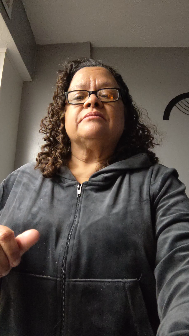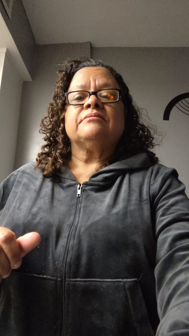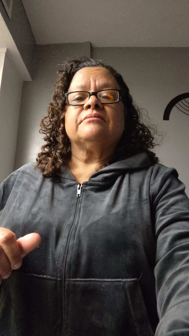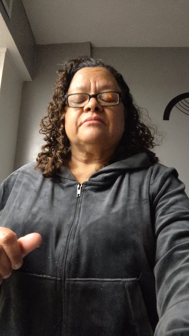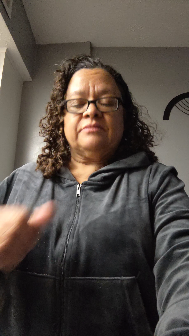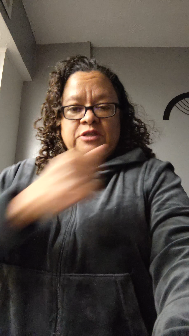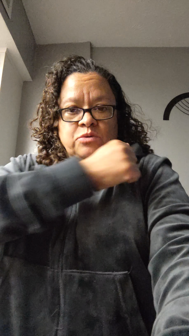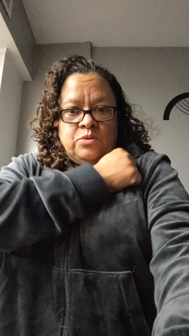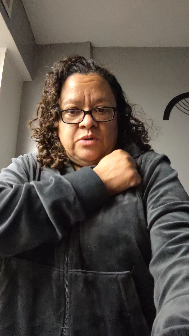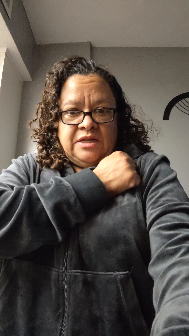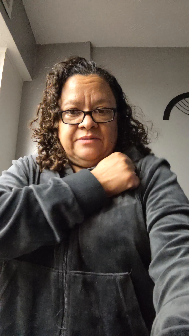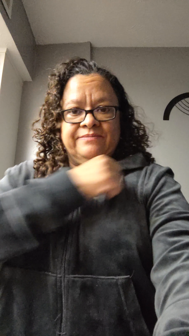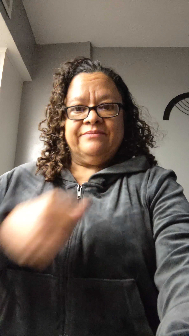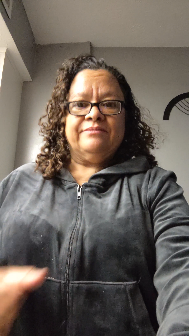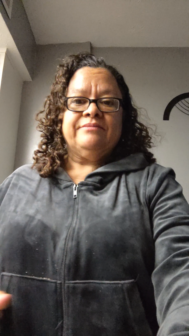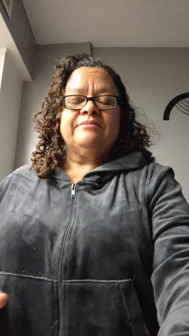hug